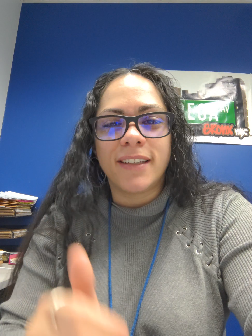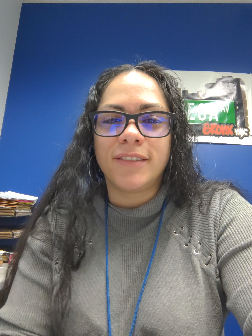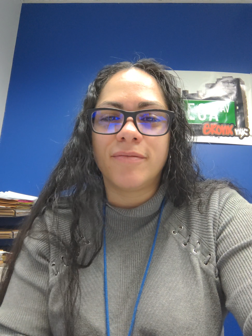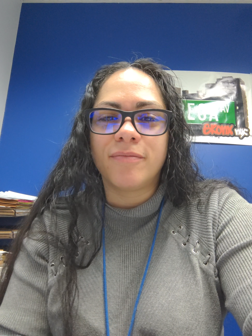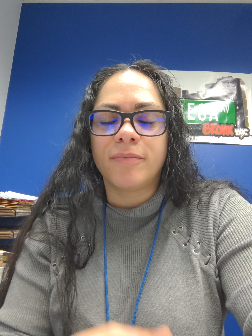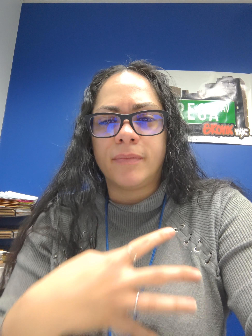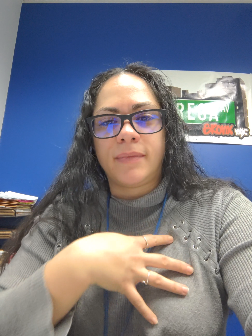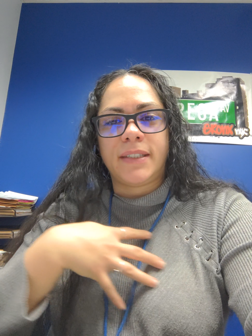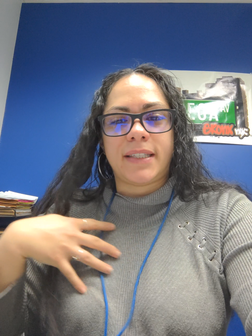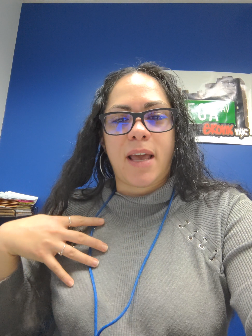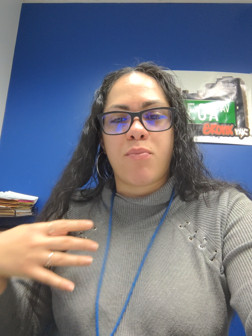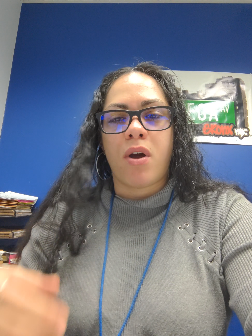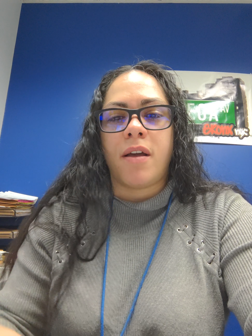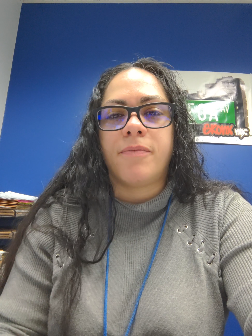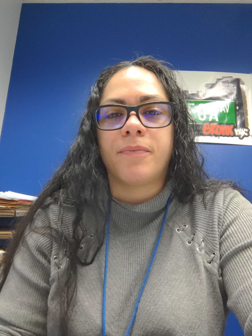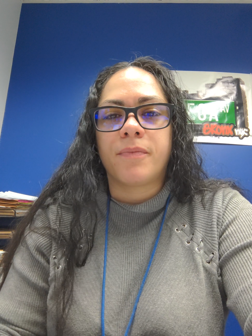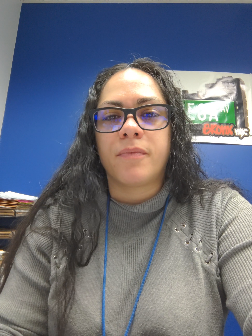zebra